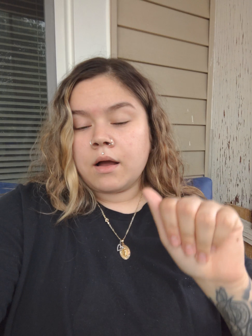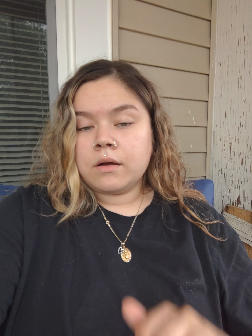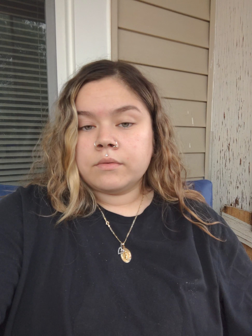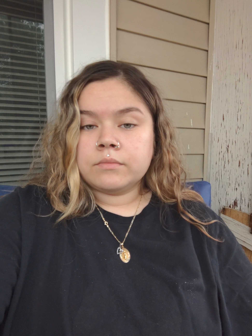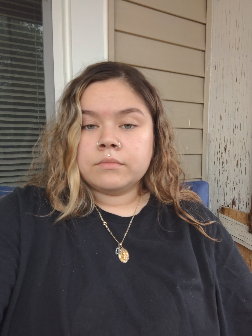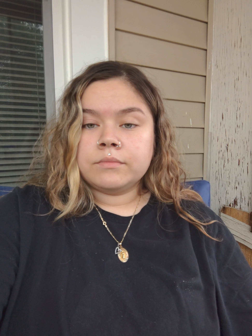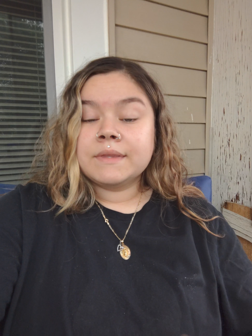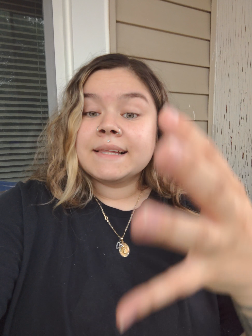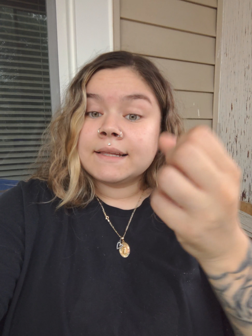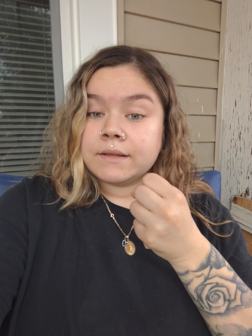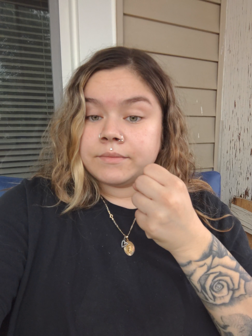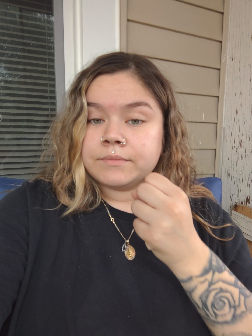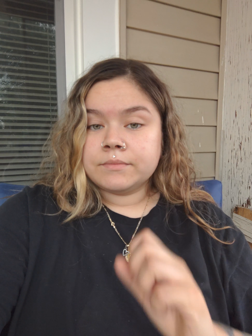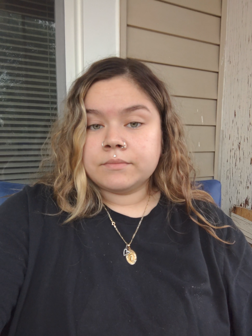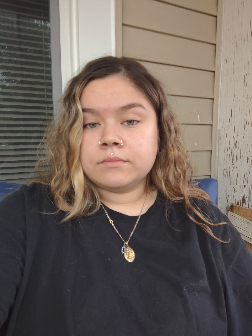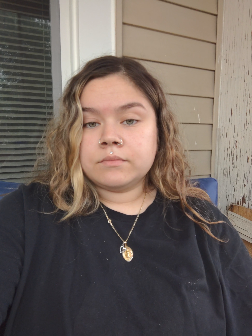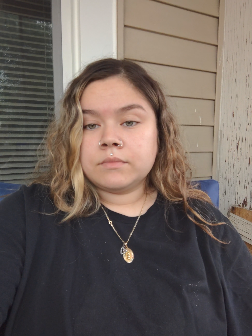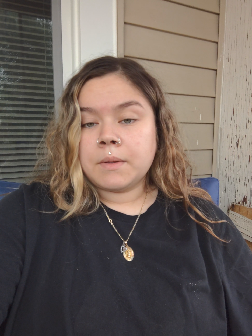get